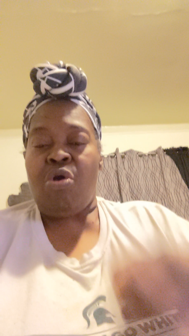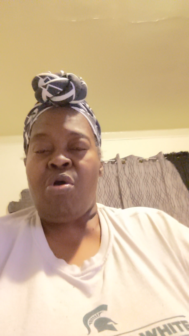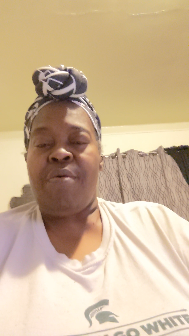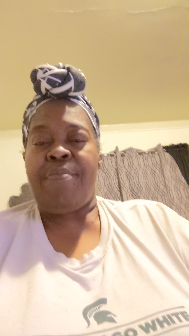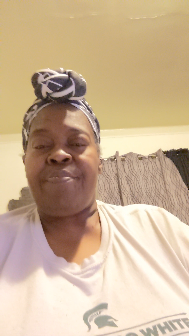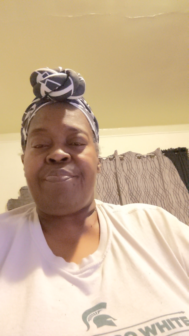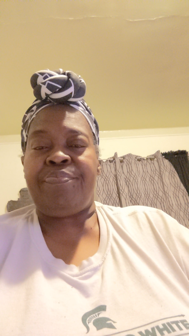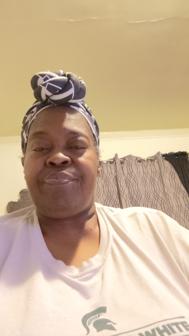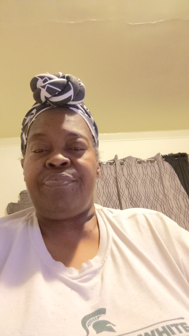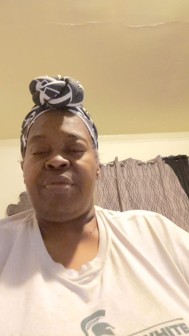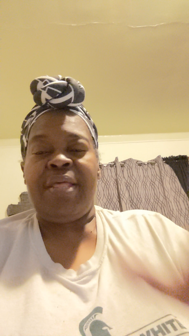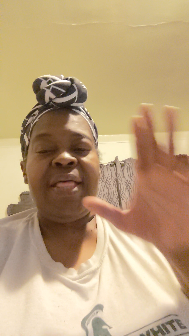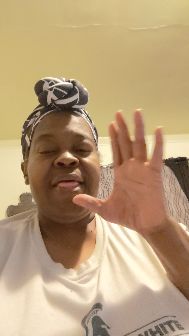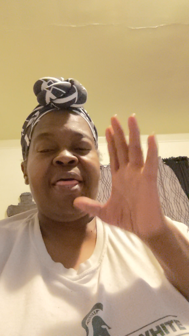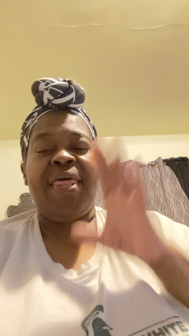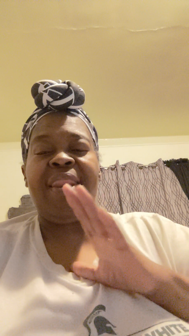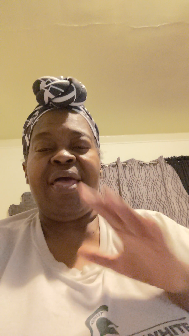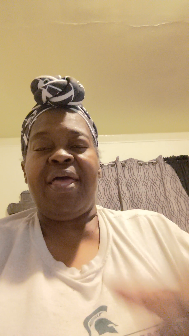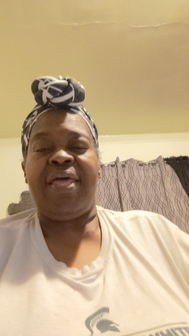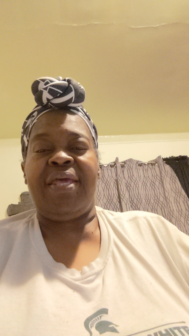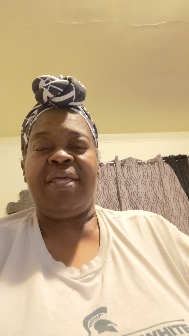lady